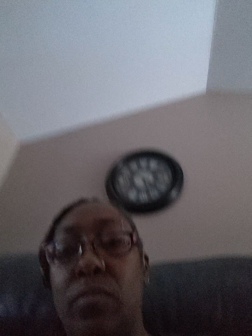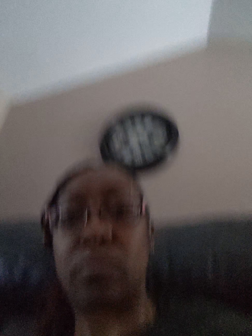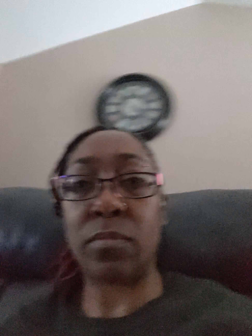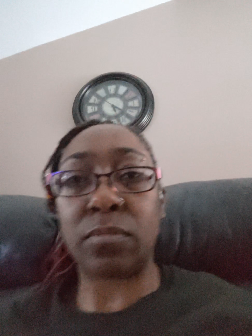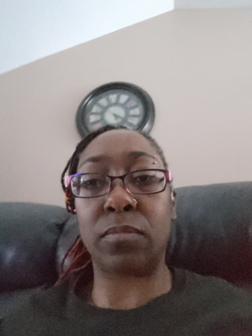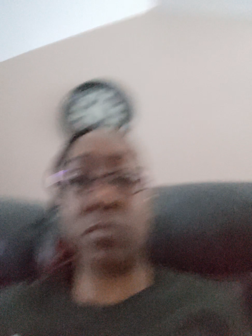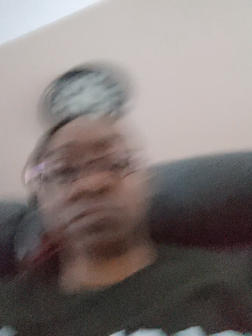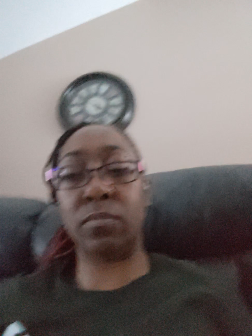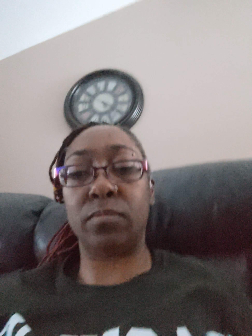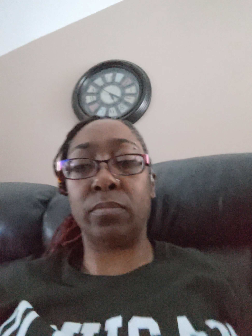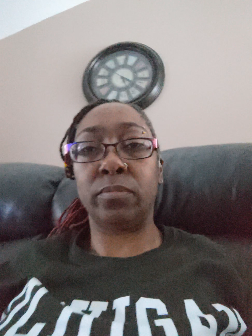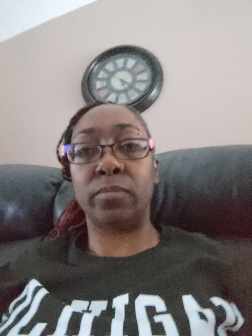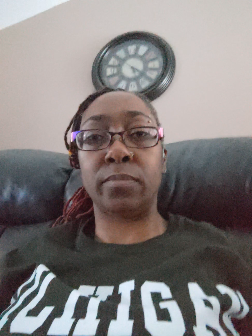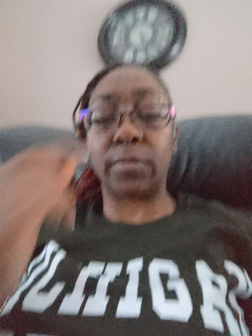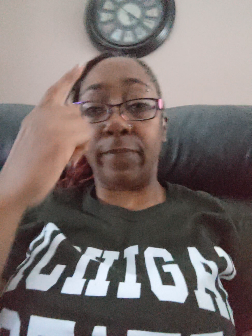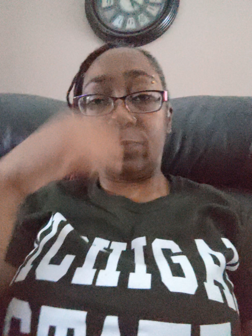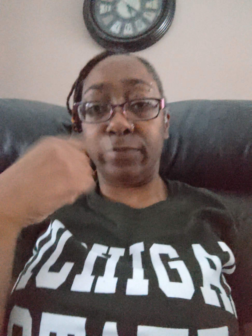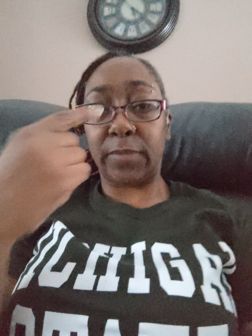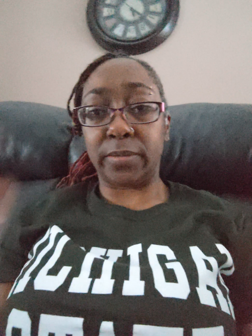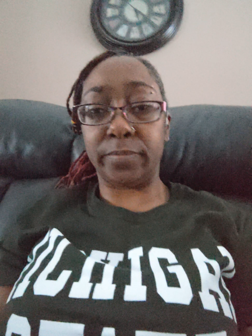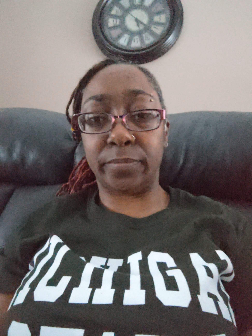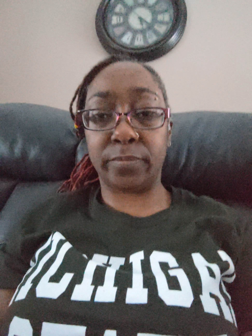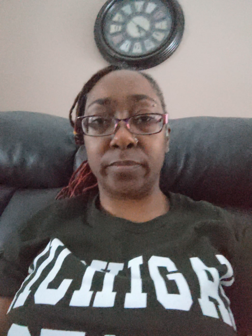face